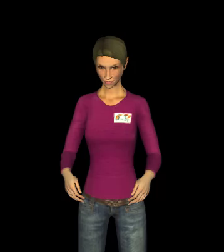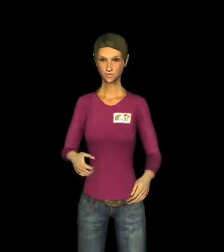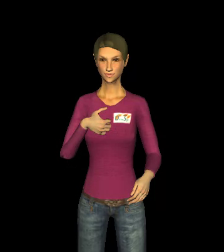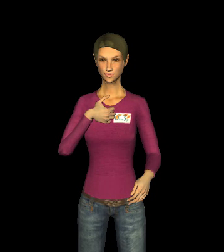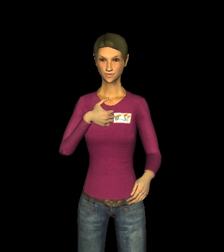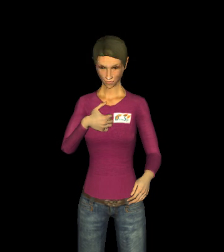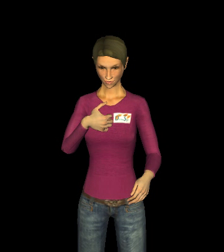غني